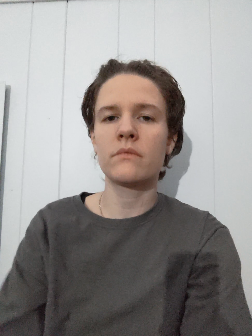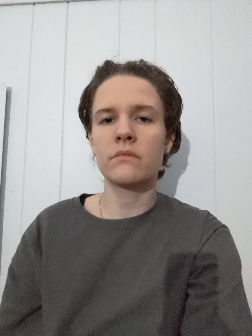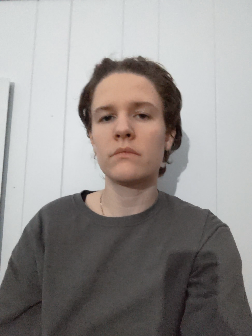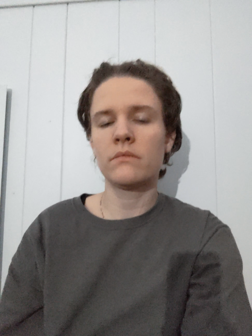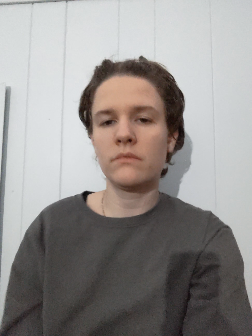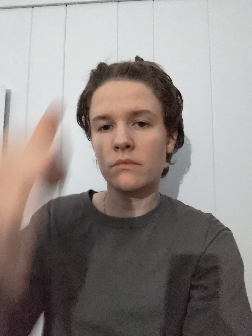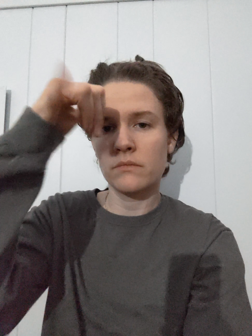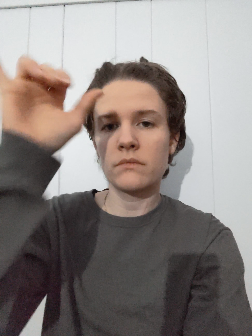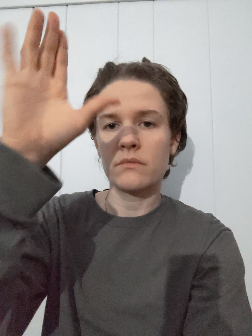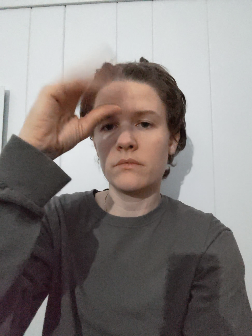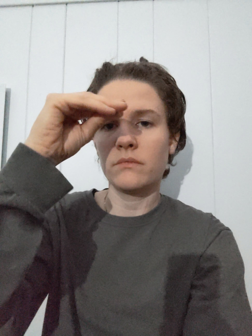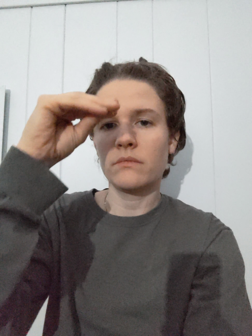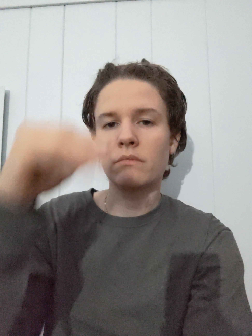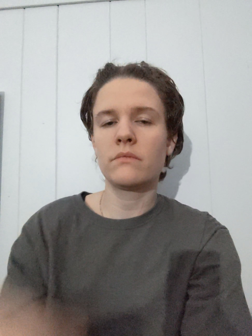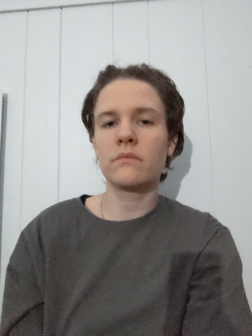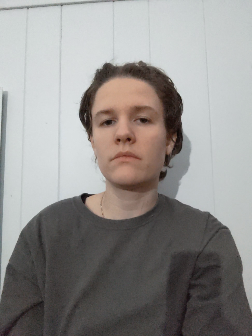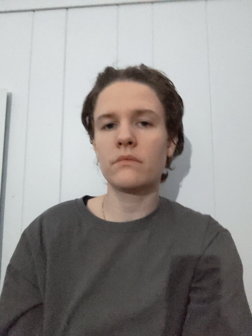cowboy